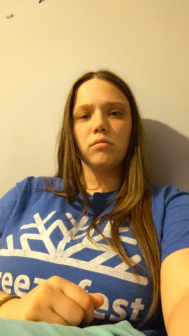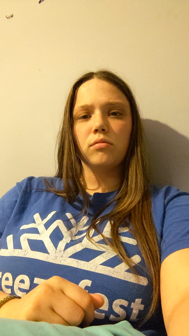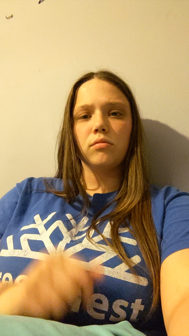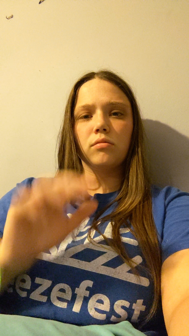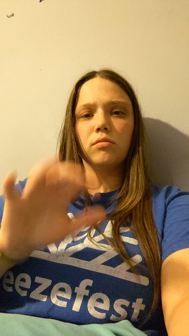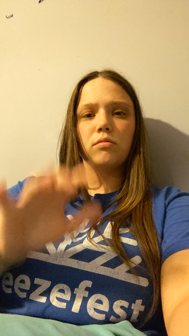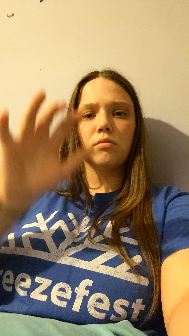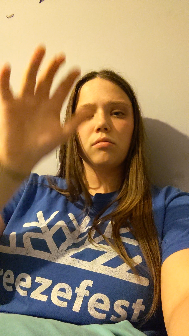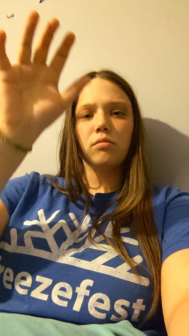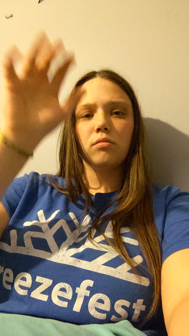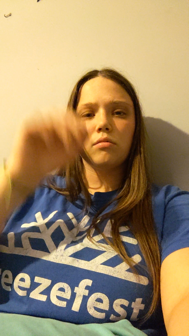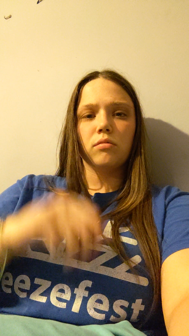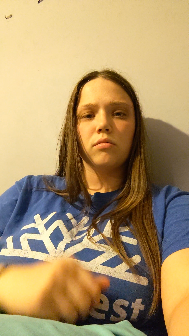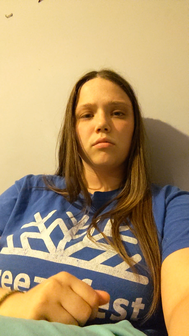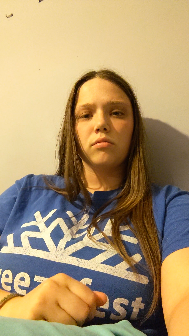climb